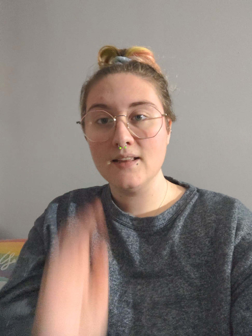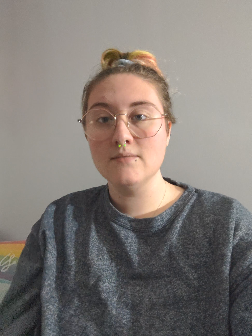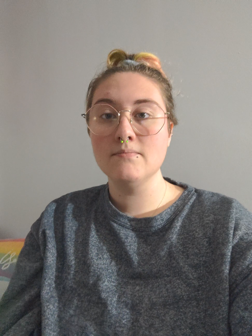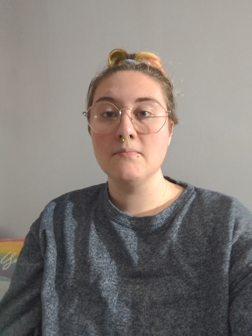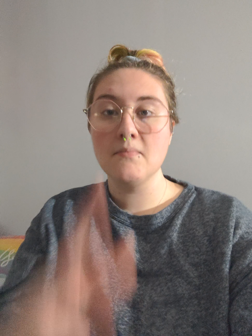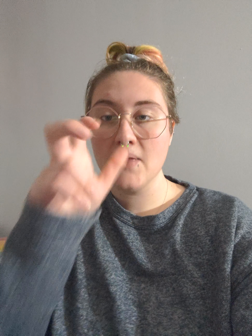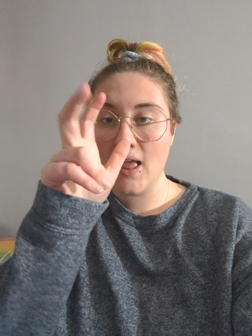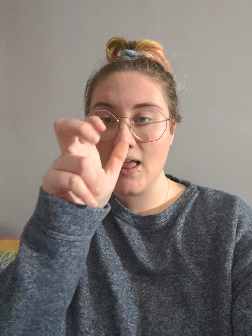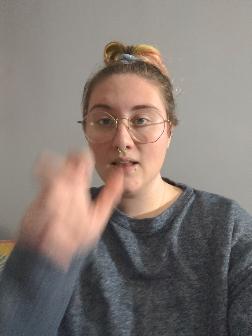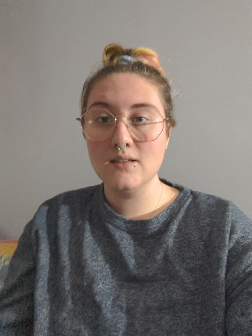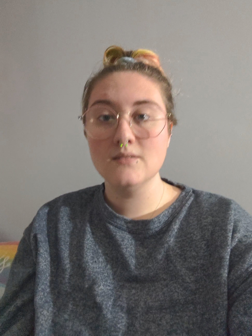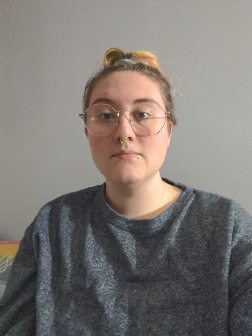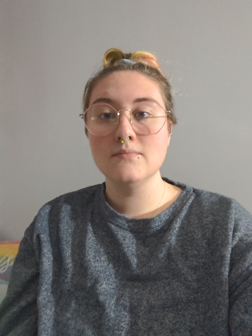bug